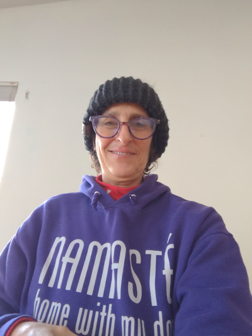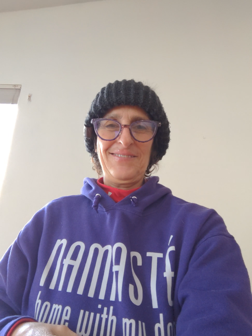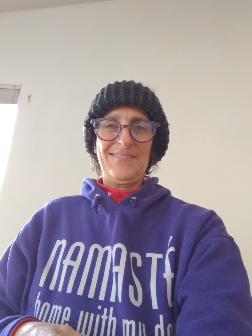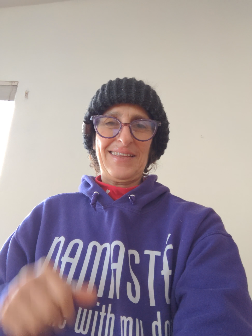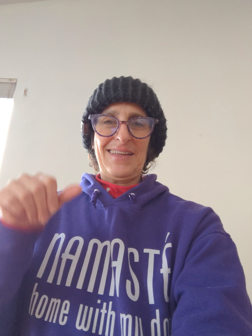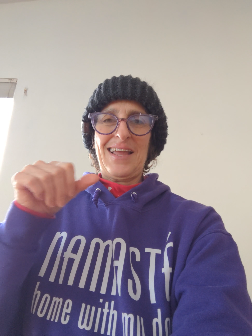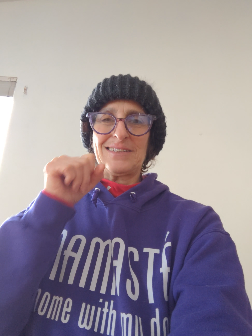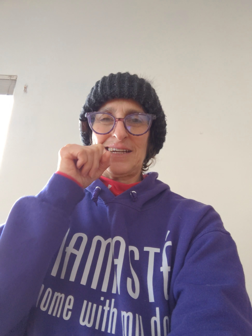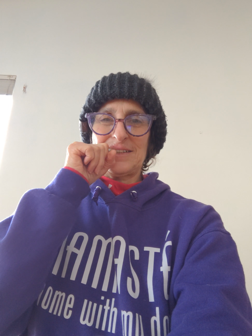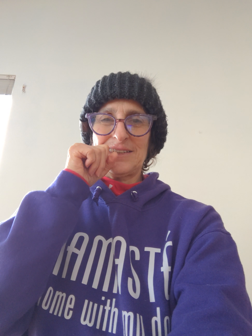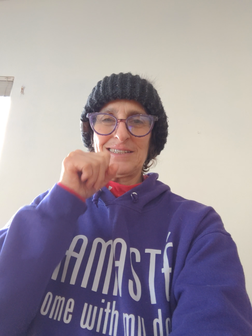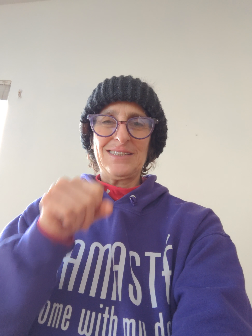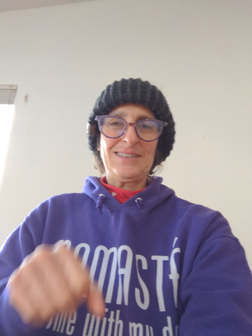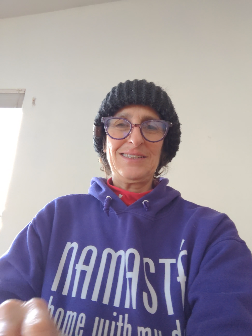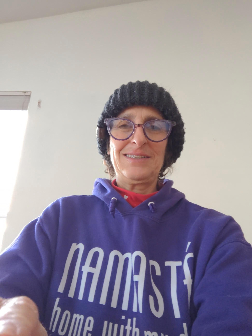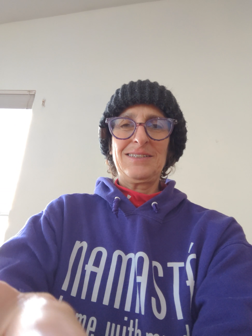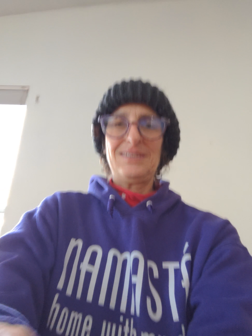carrot